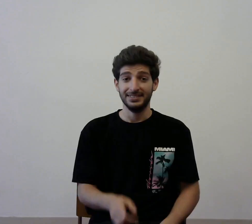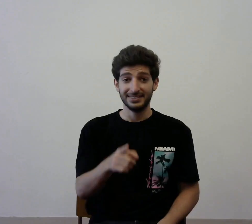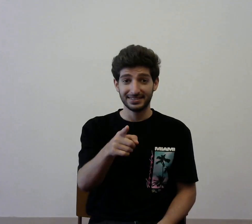sən